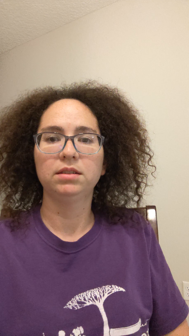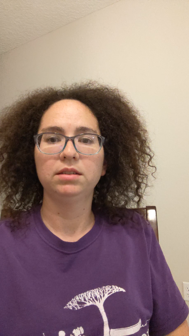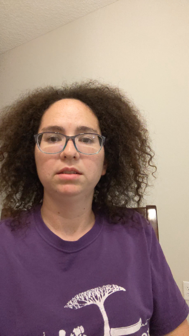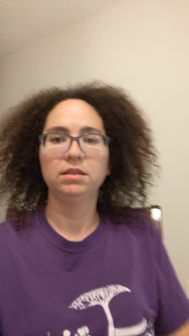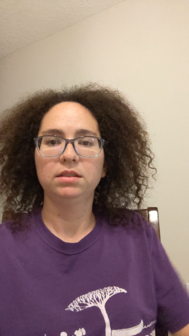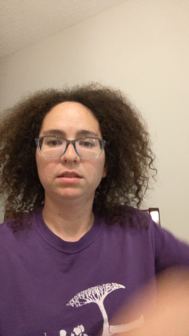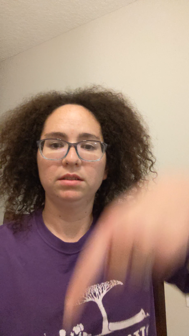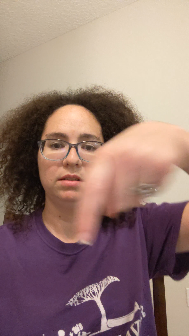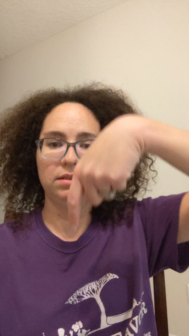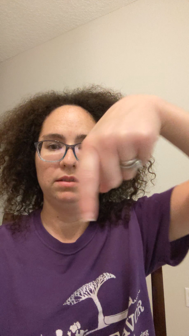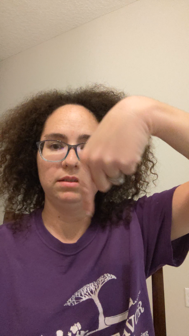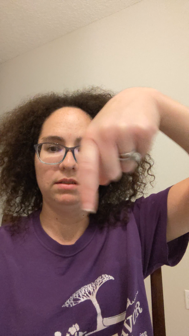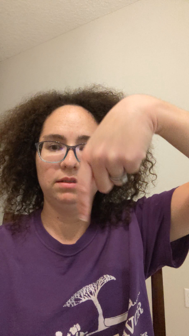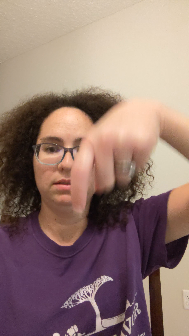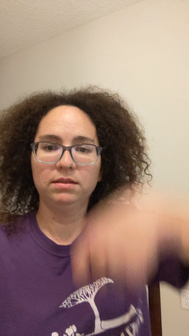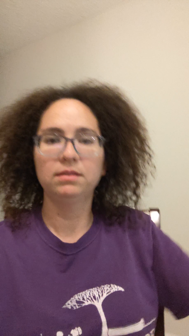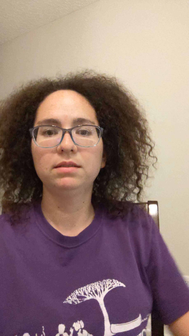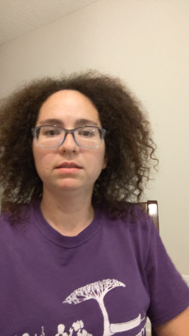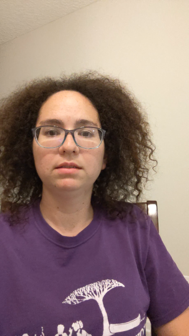flip-flop